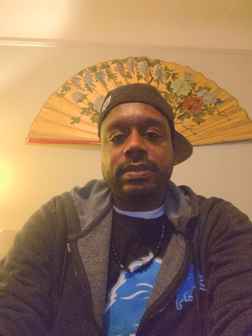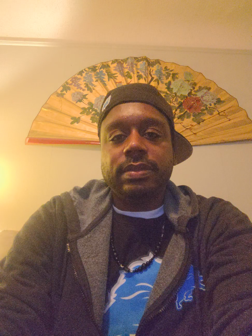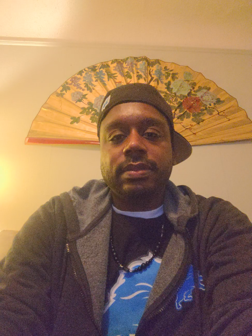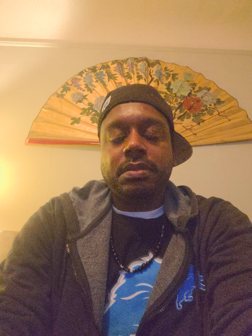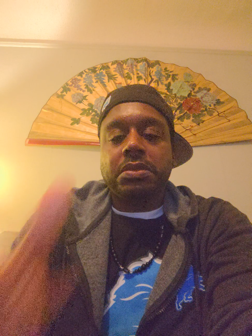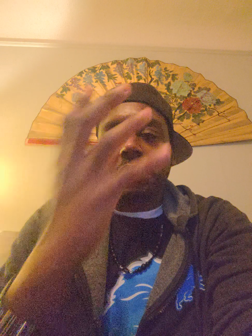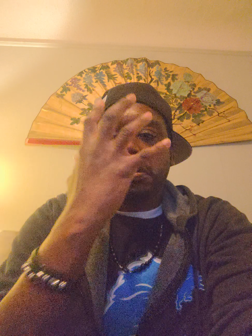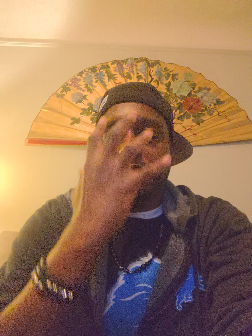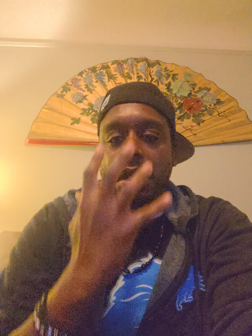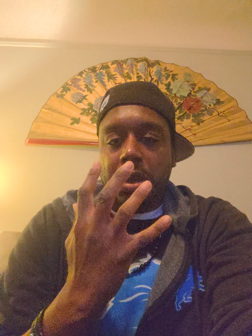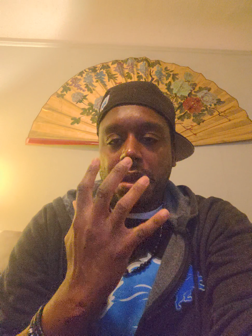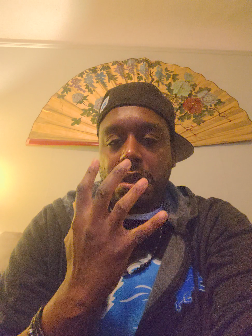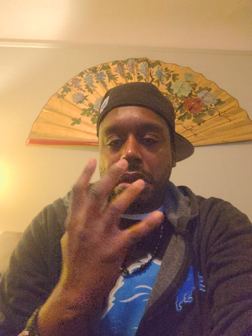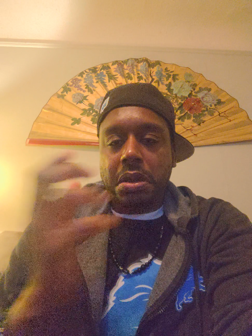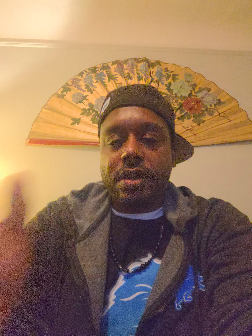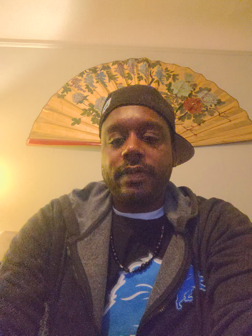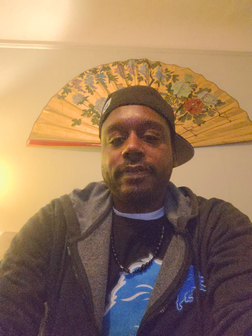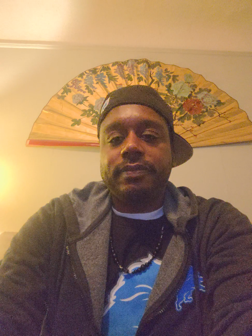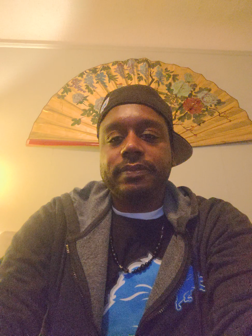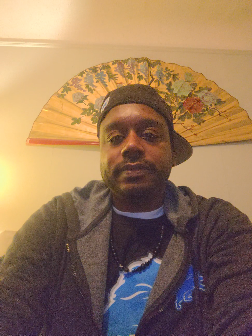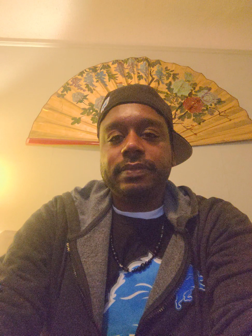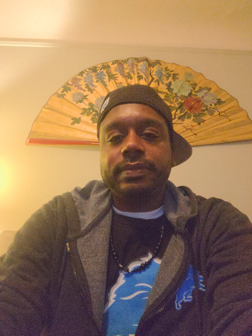sad